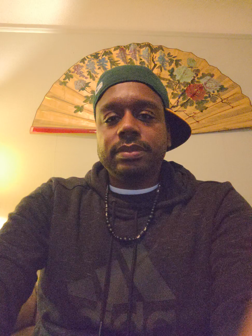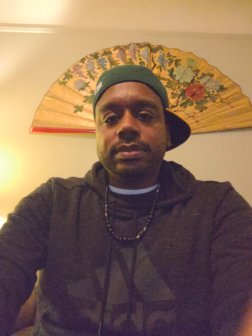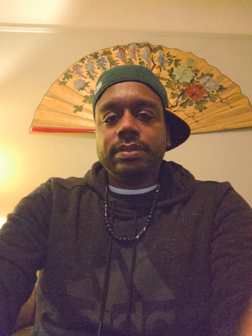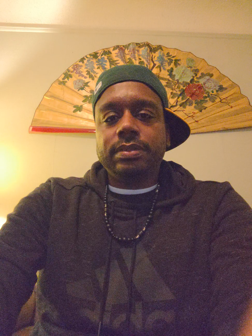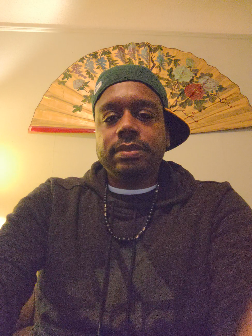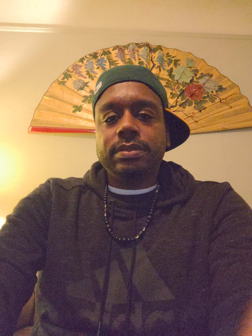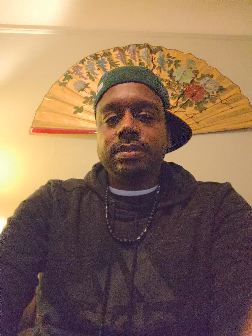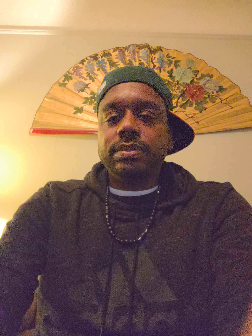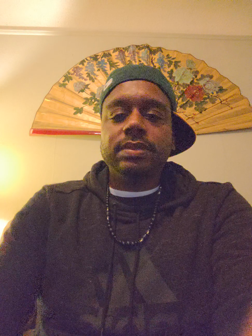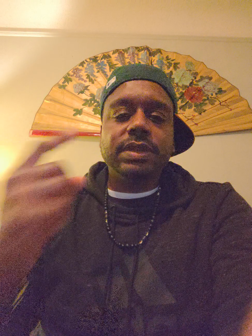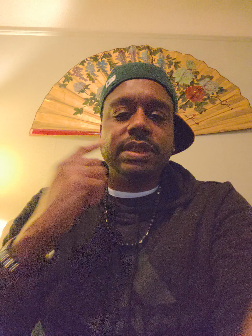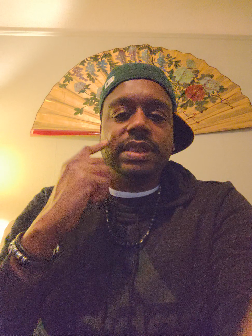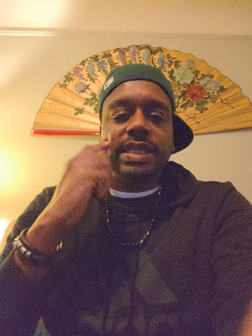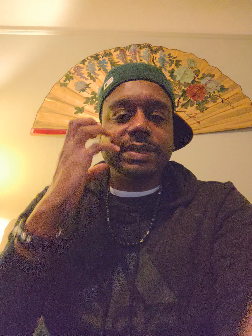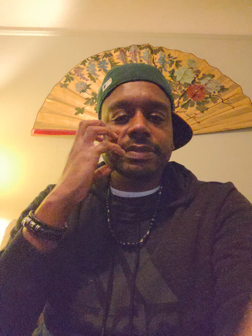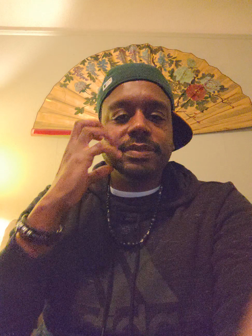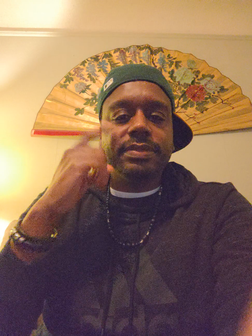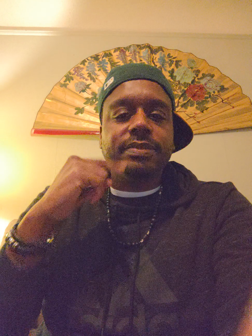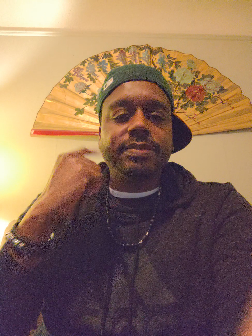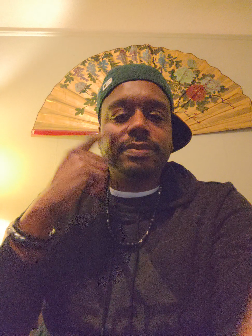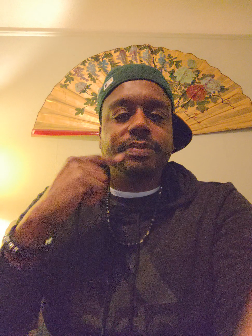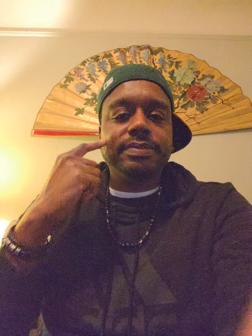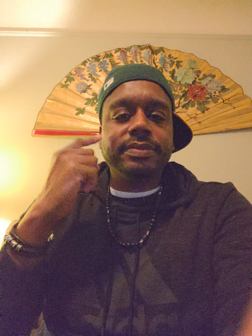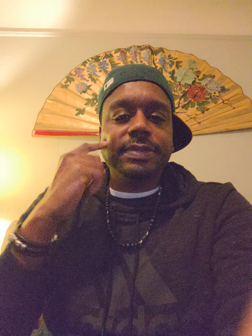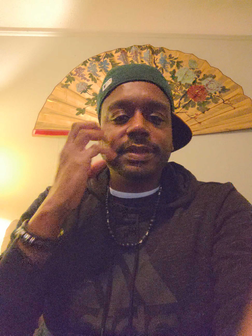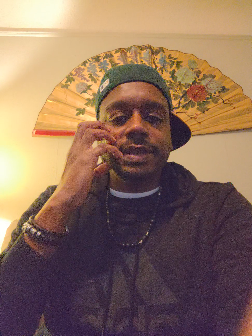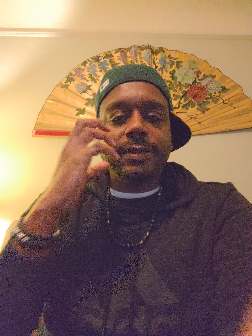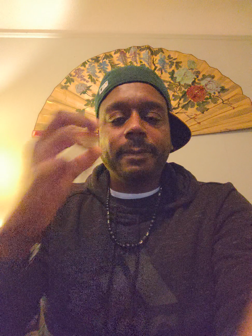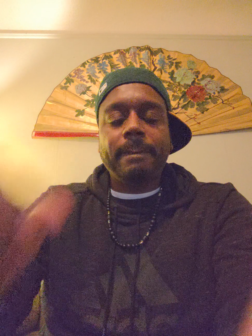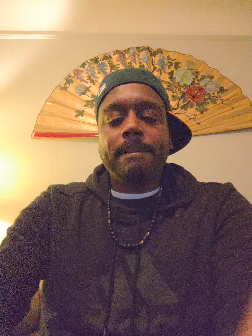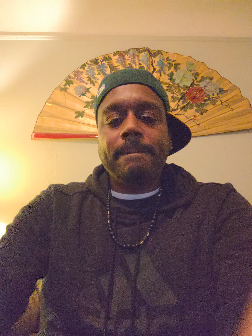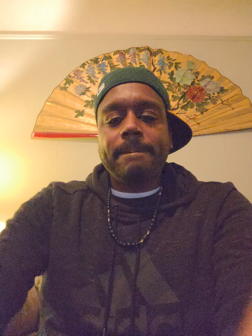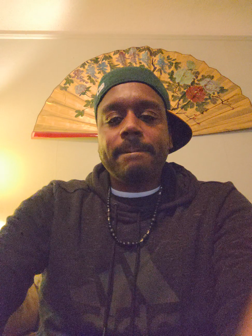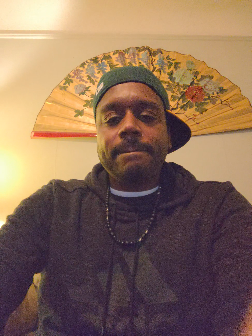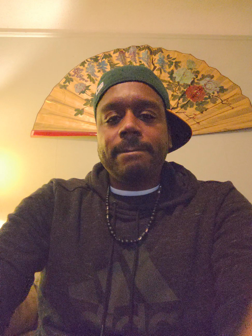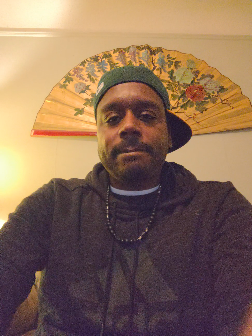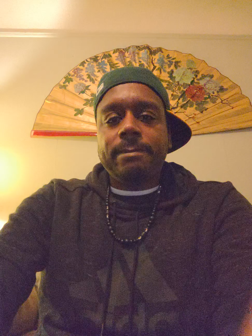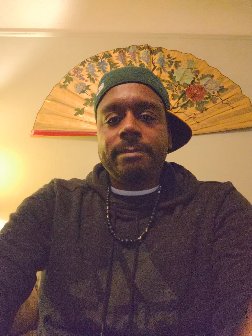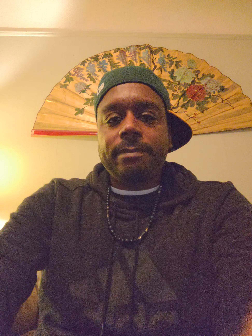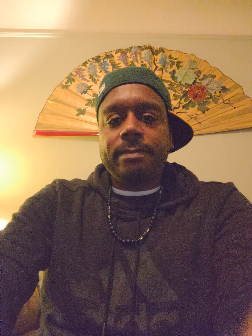cheek